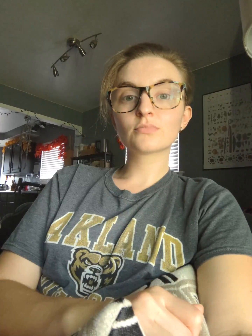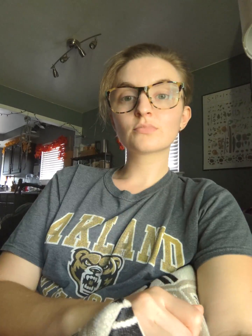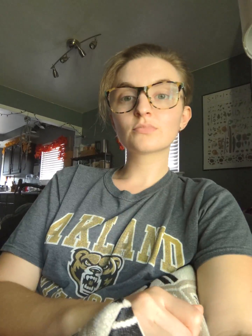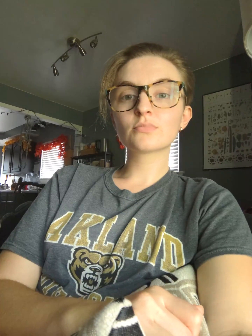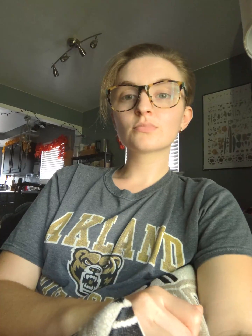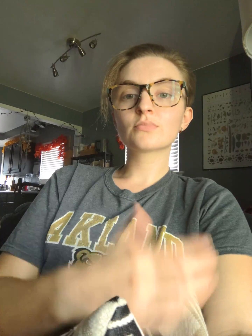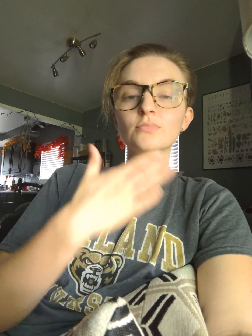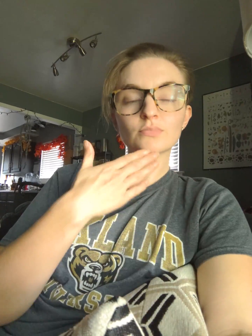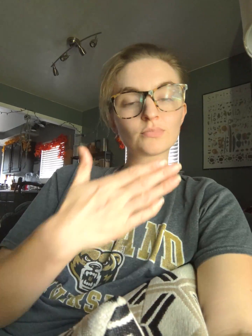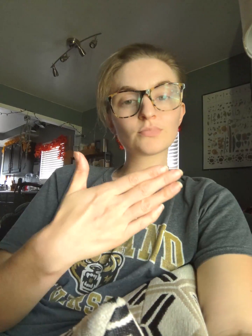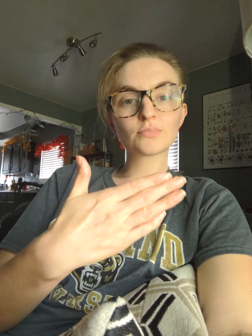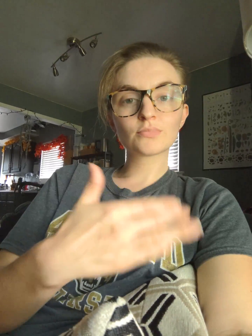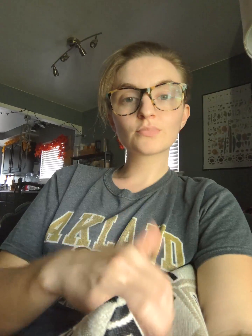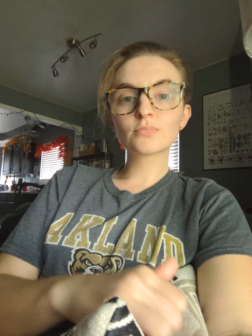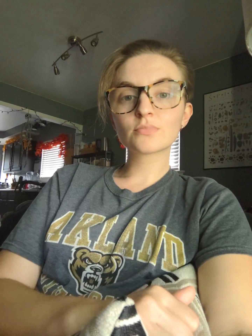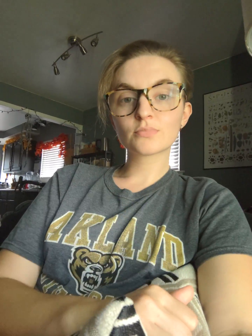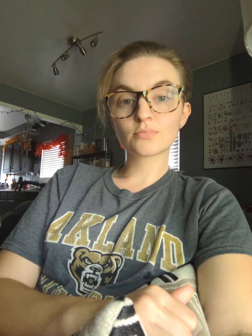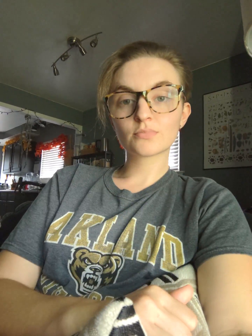good